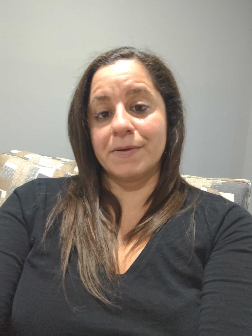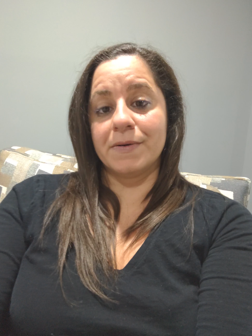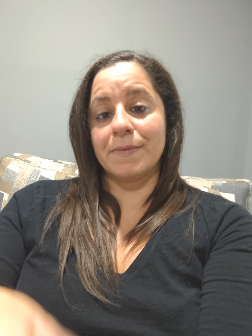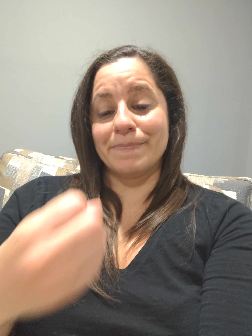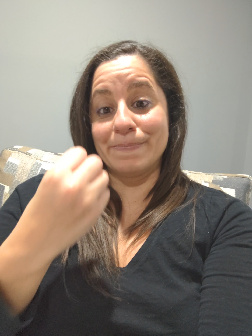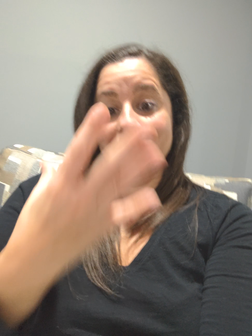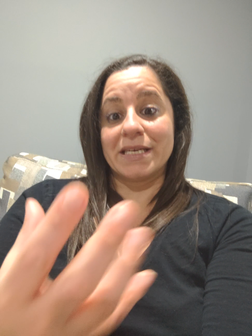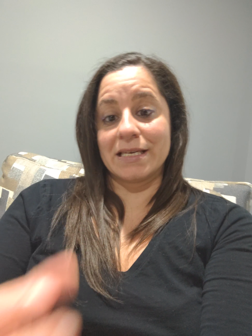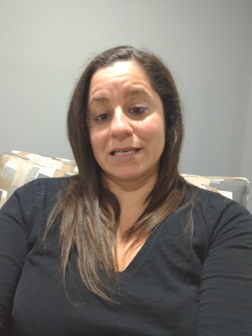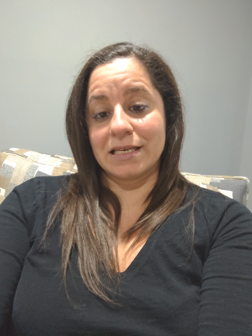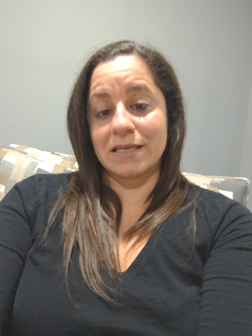many